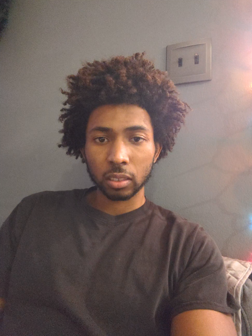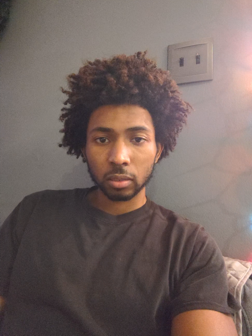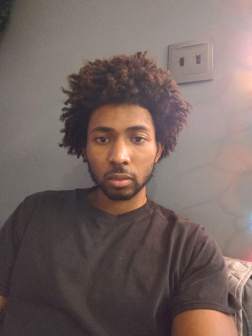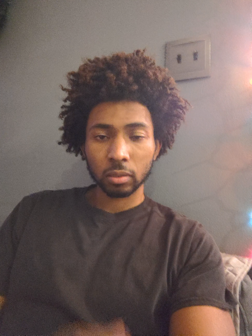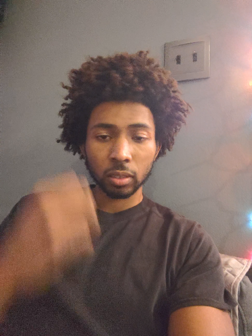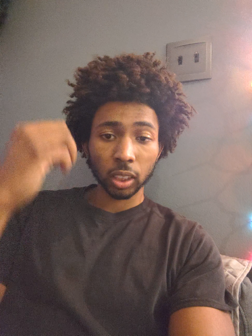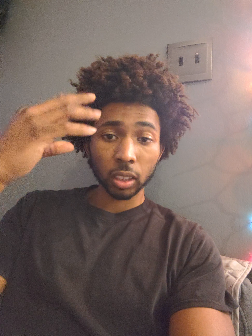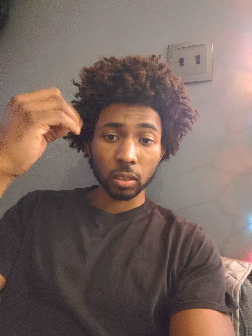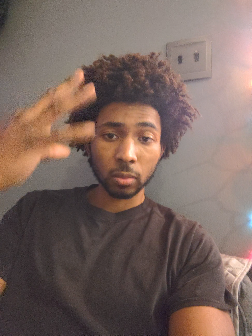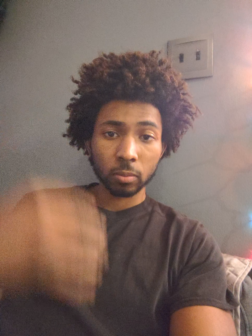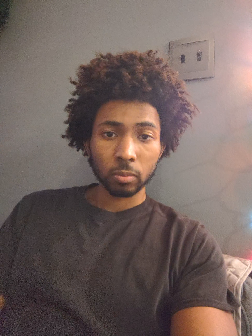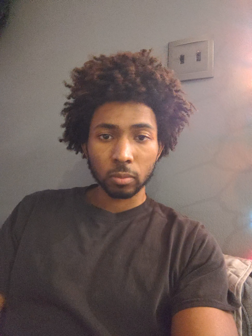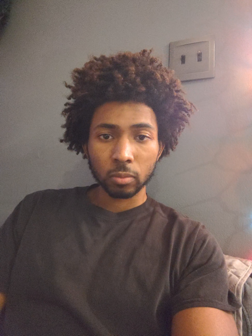shower